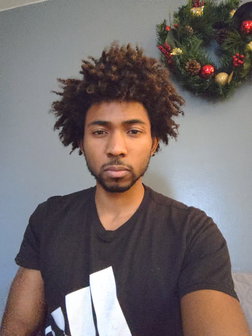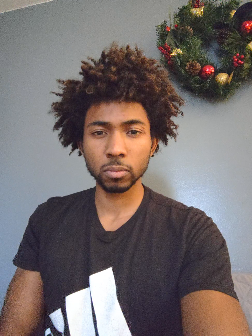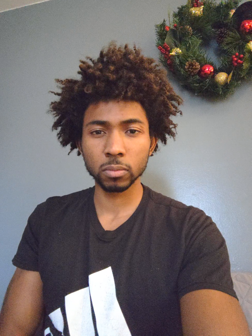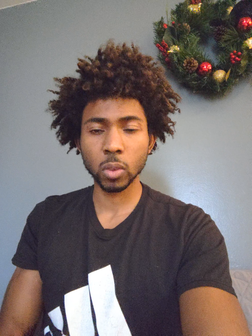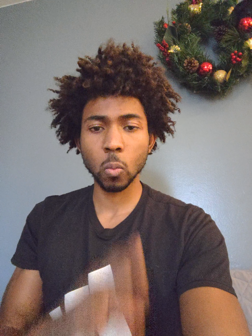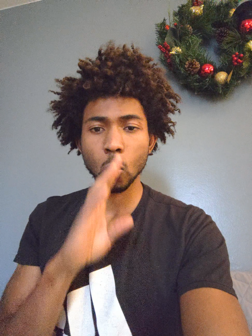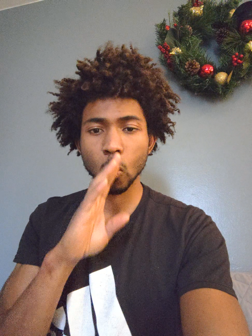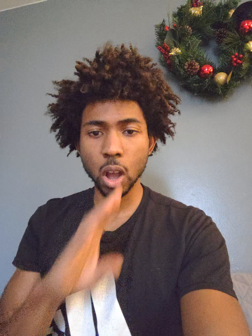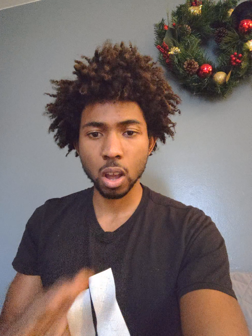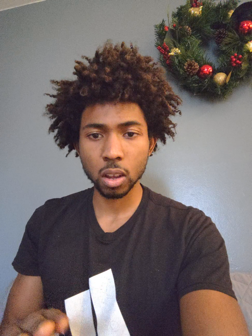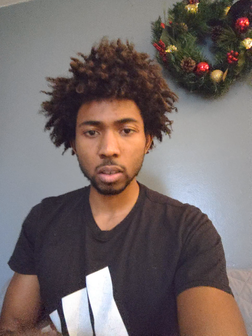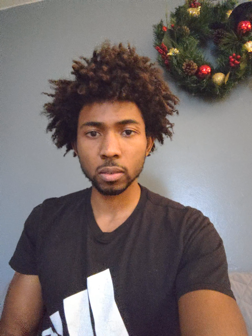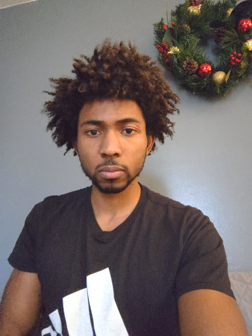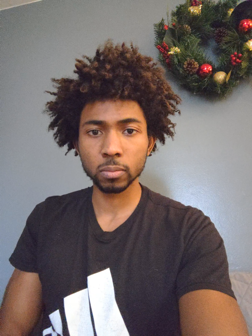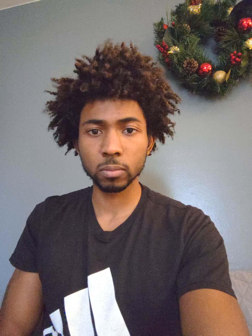quiet